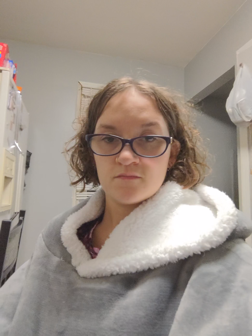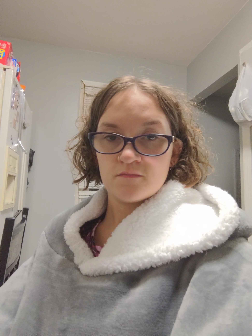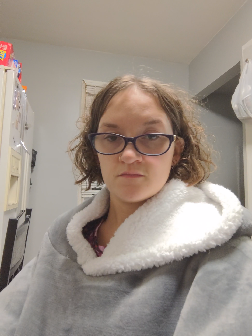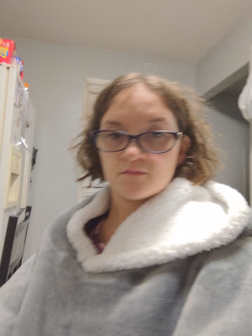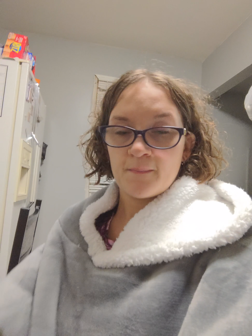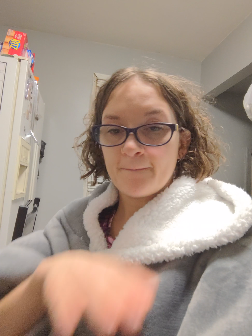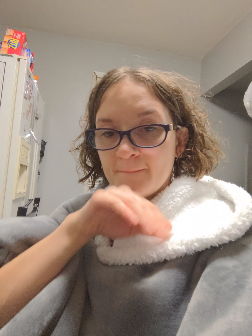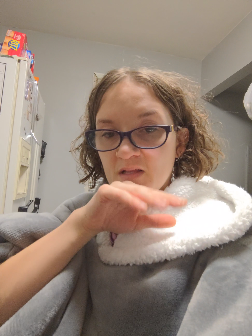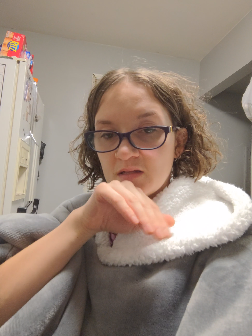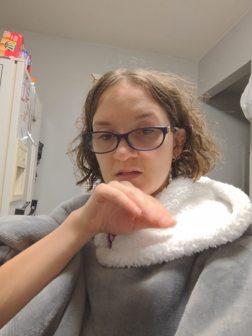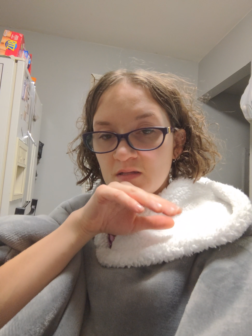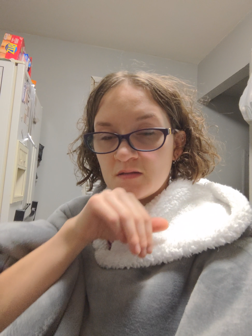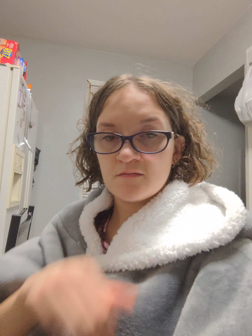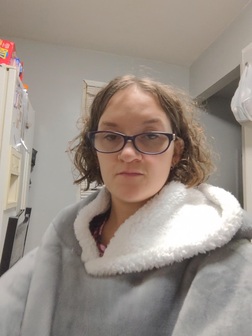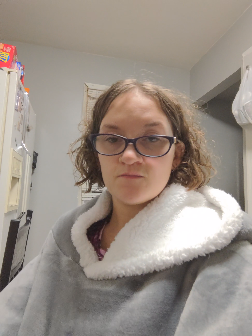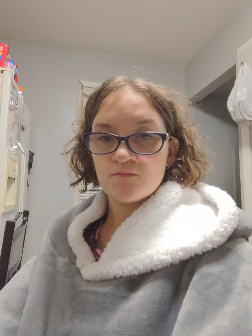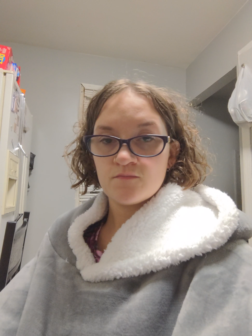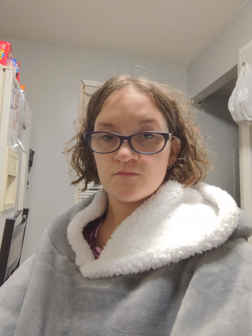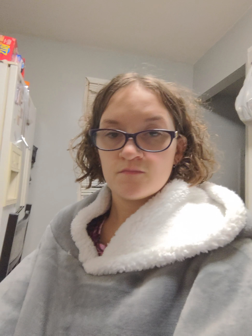pig